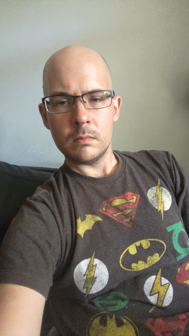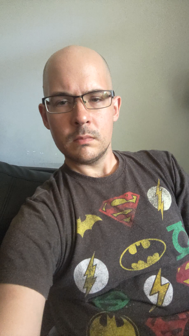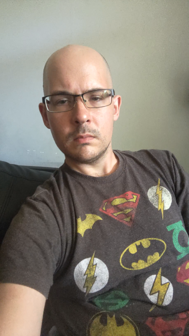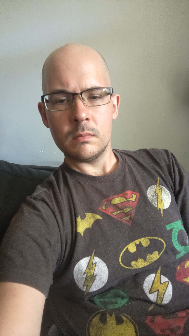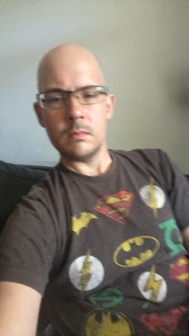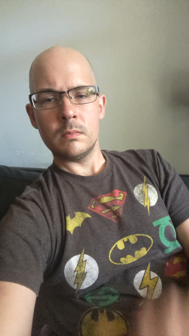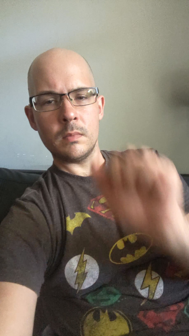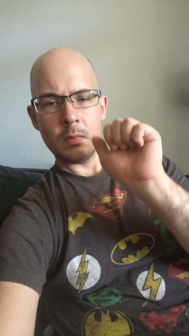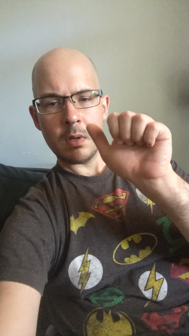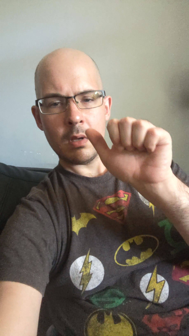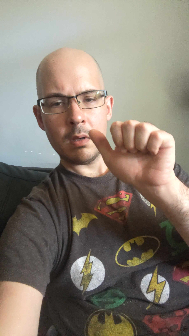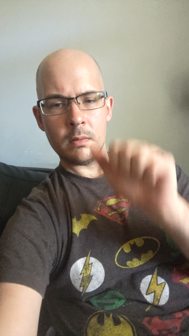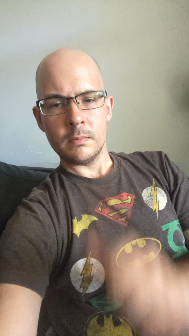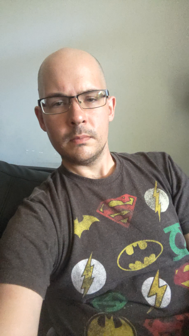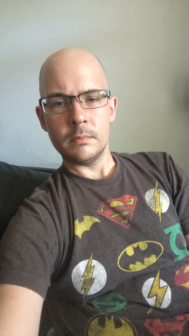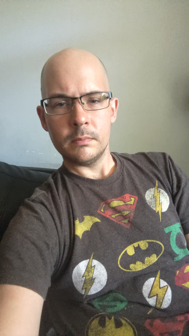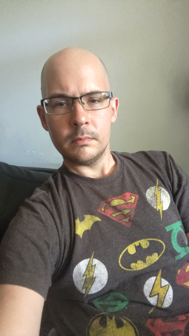knock